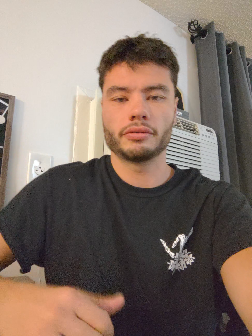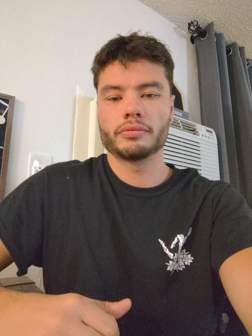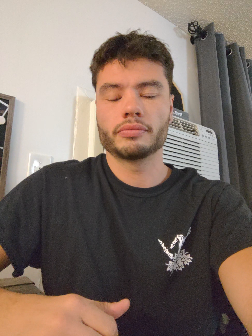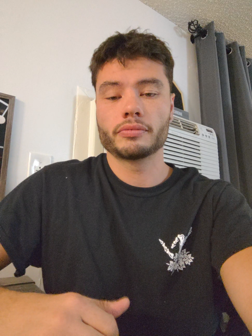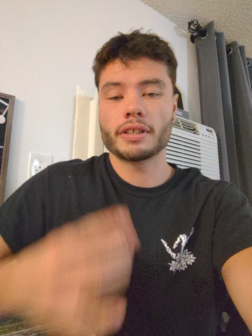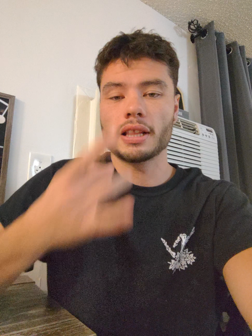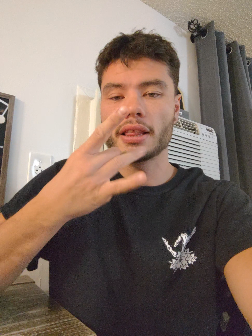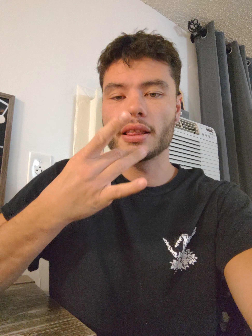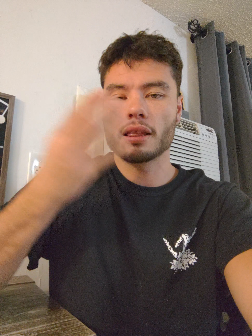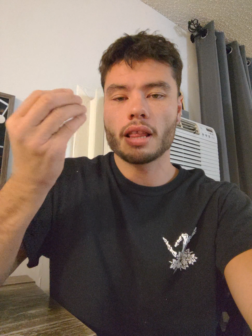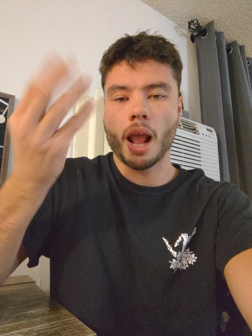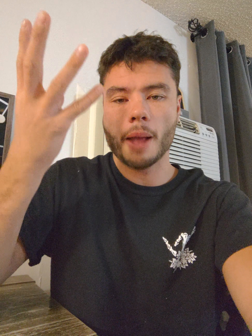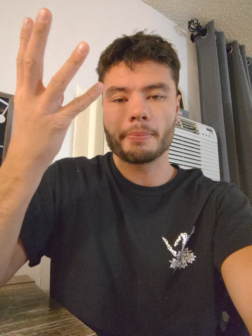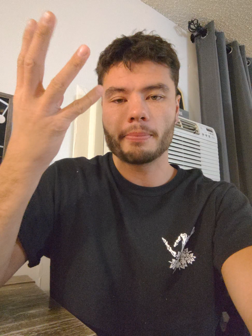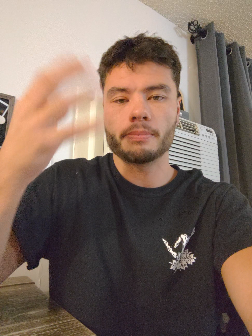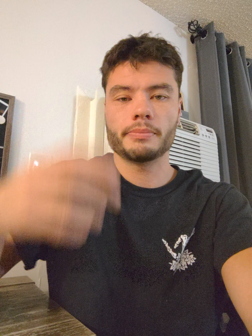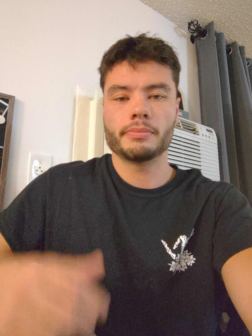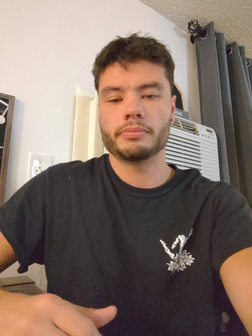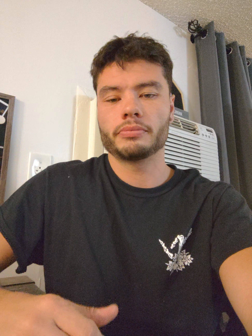lamp